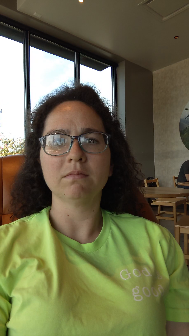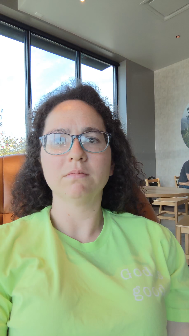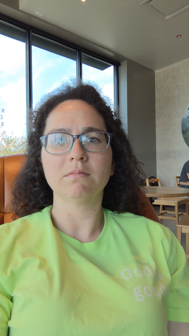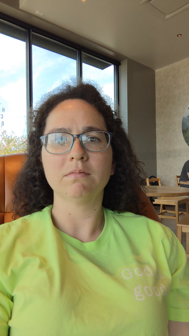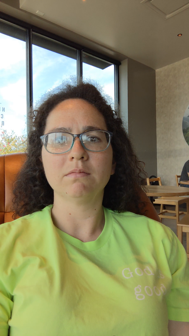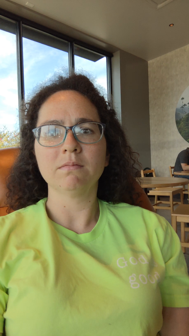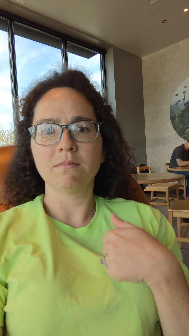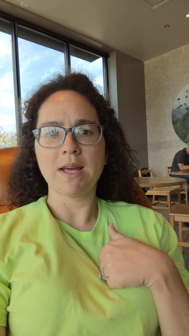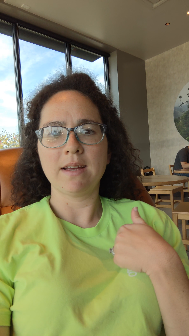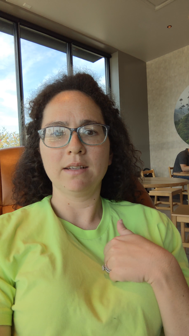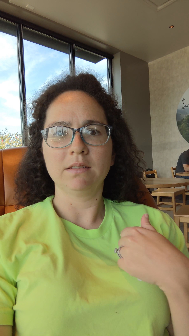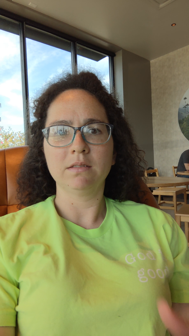bathtub